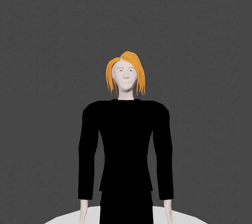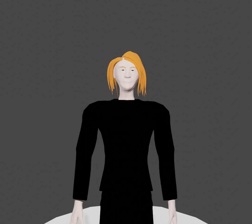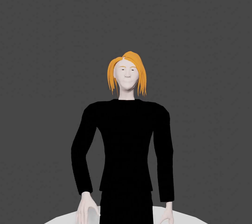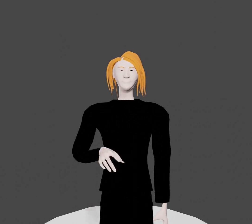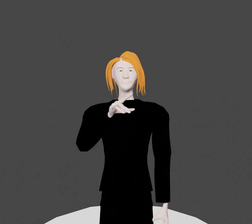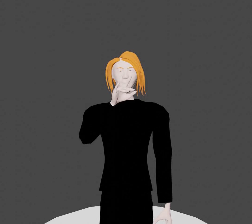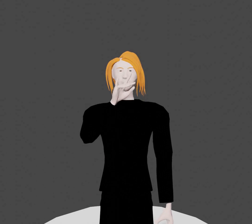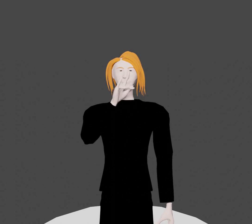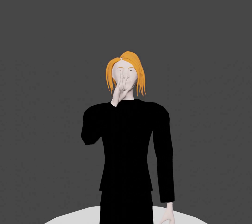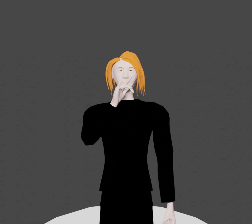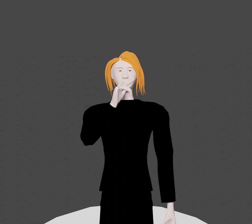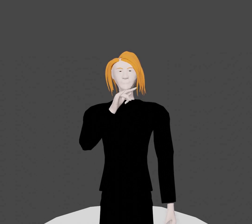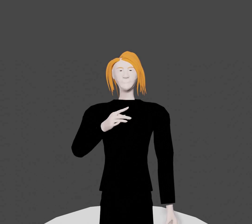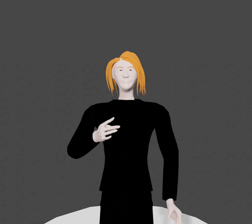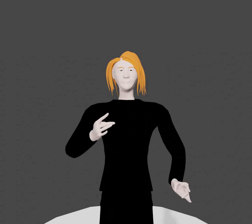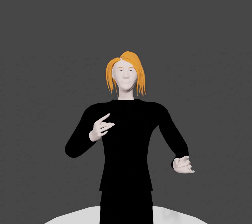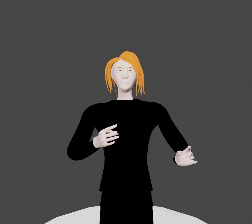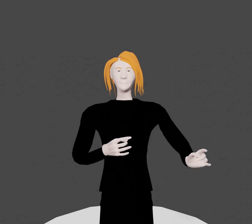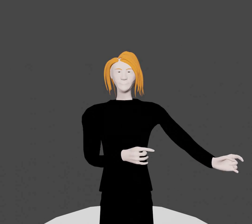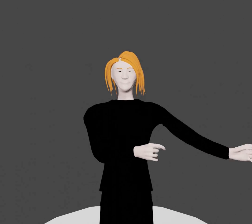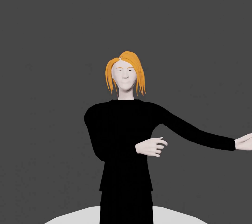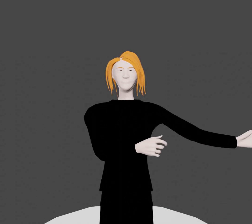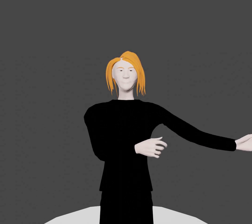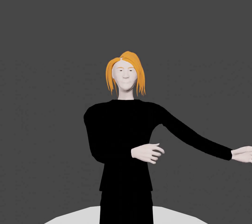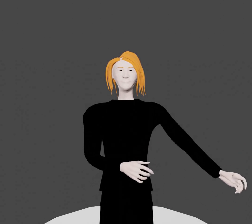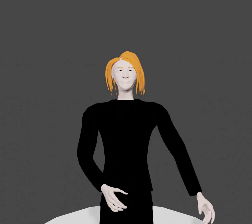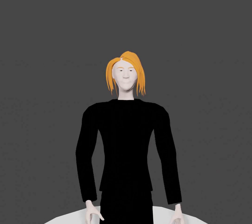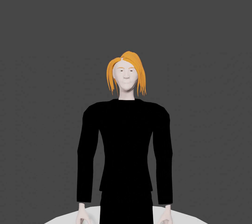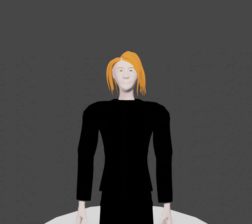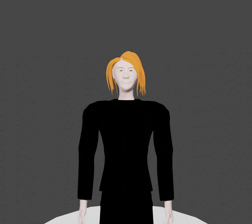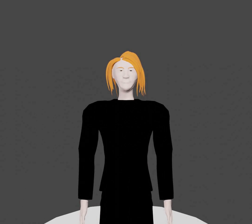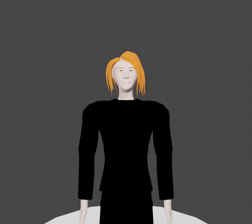Articulate